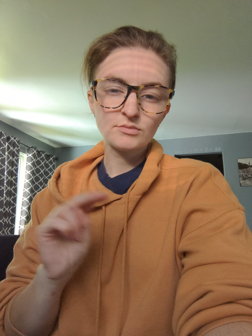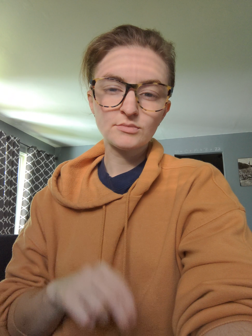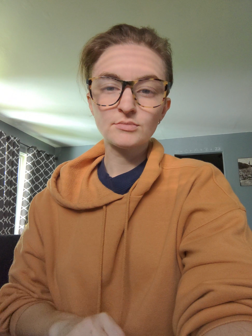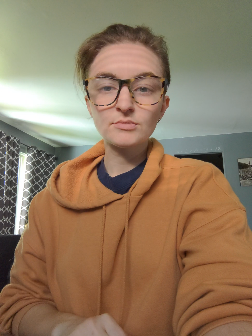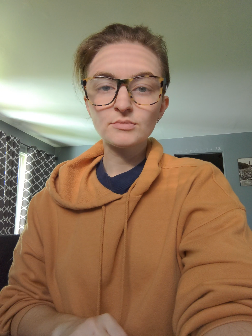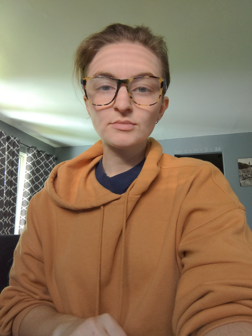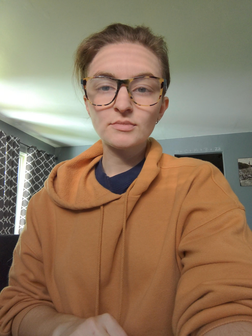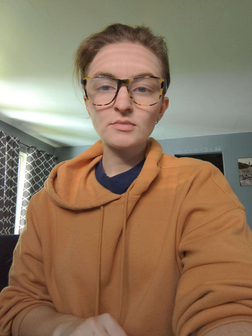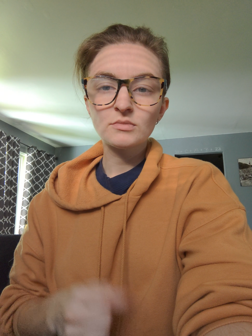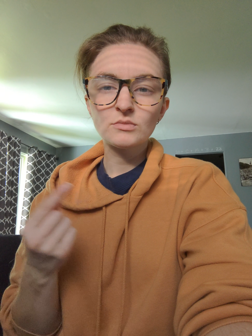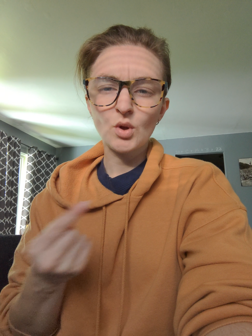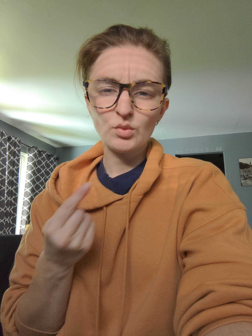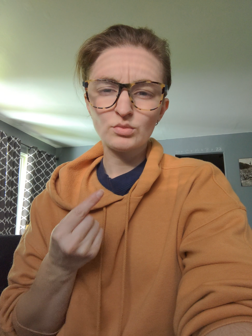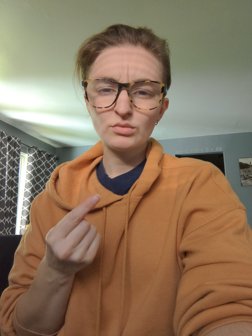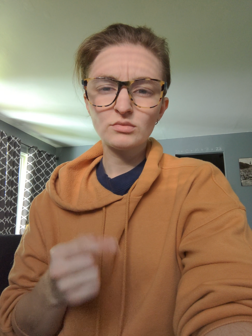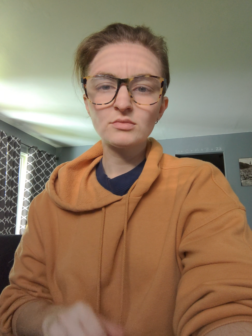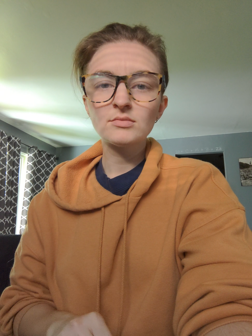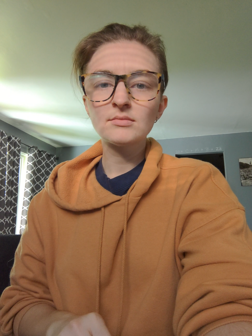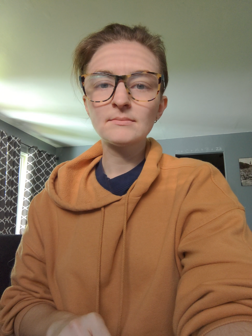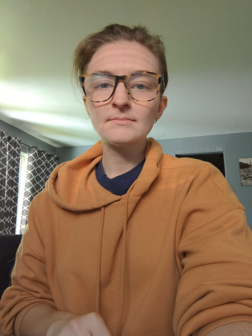hurt